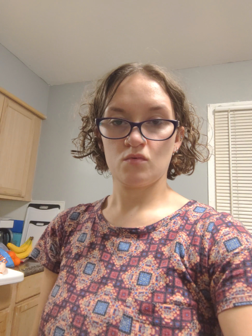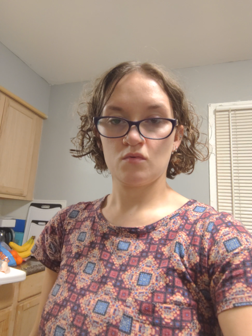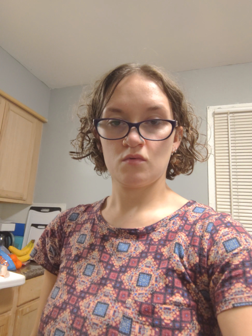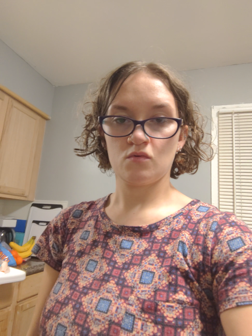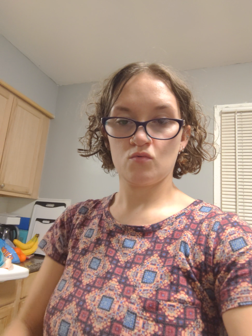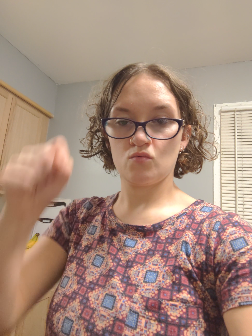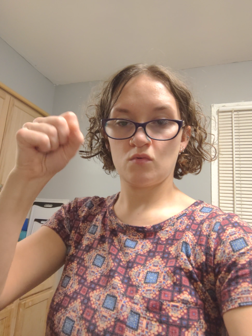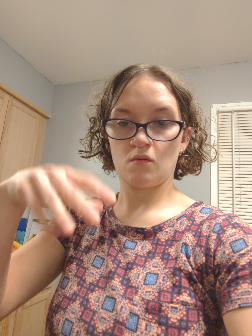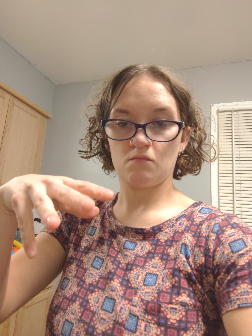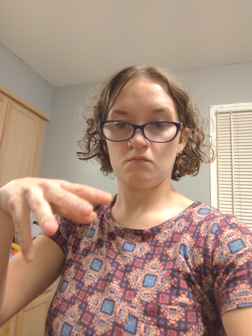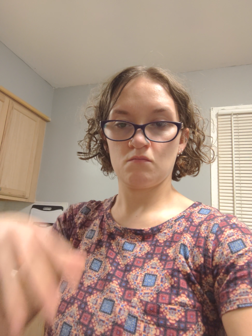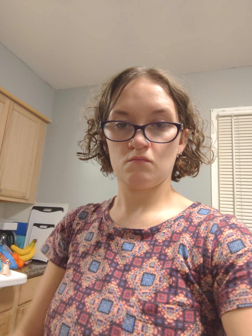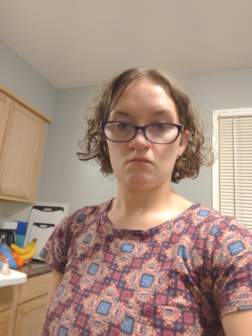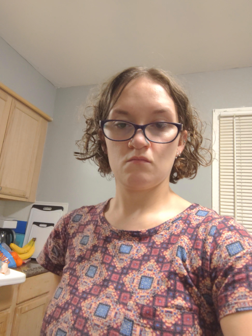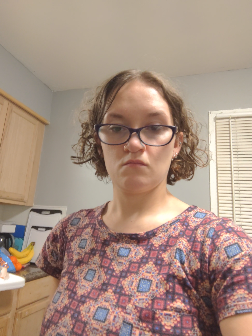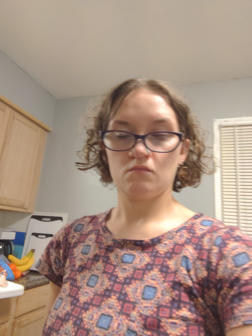drop